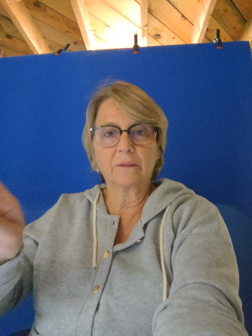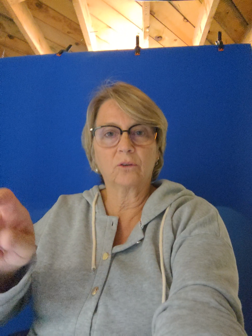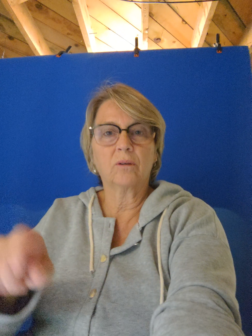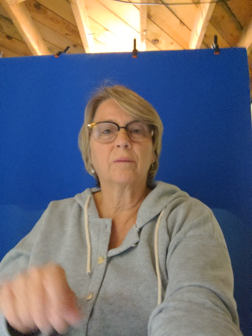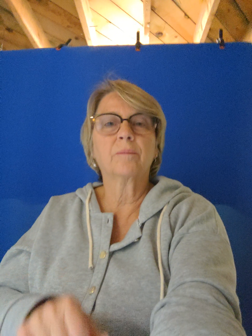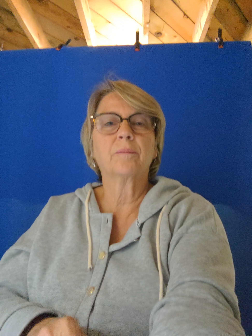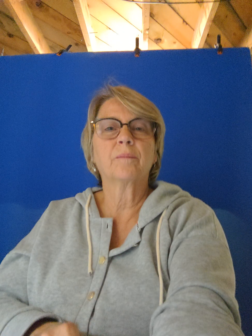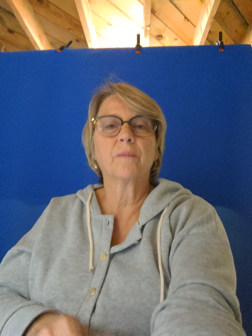pencil